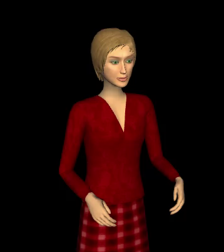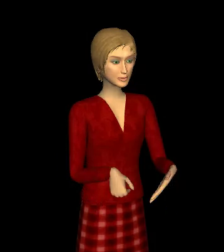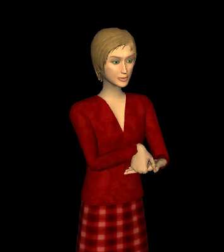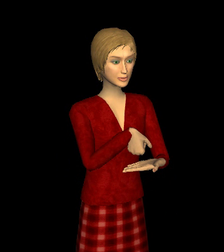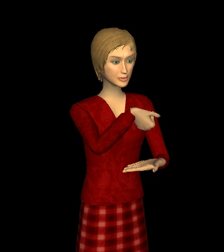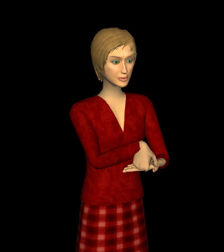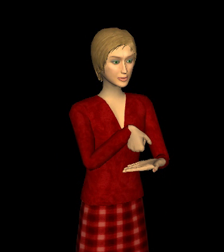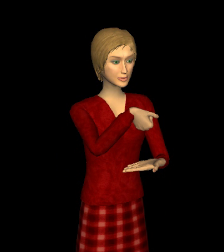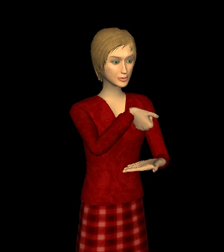حساء